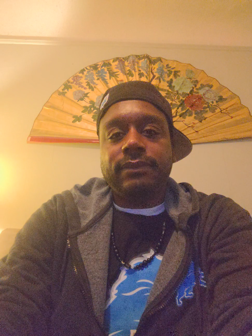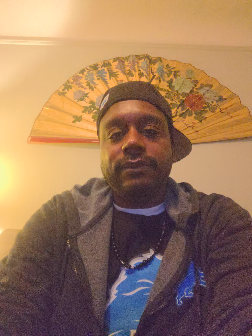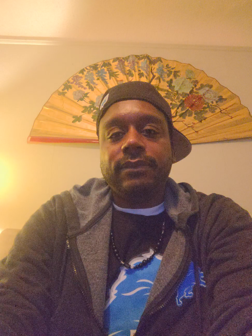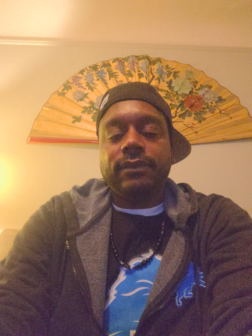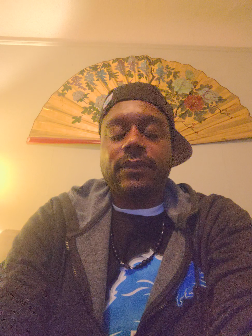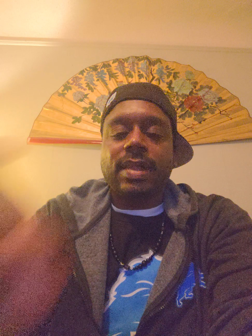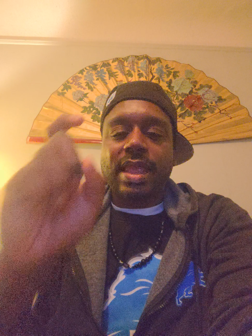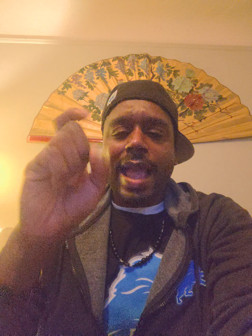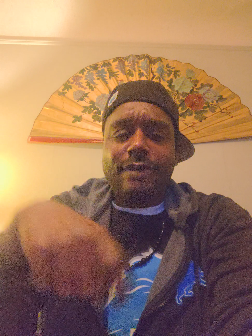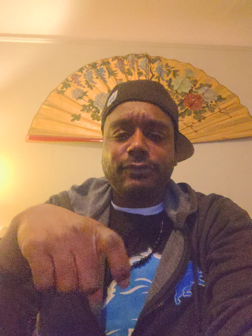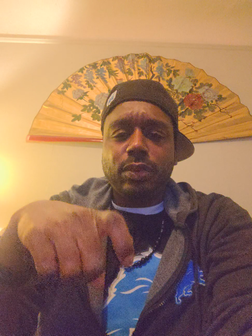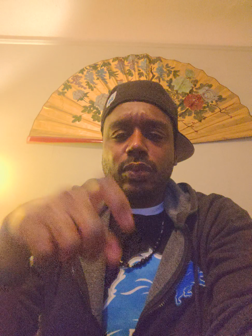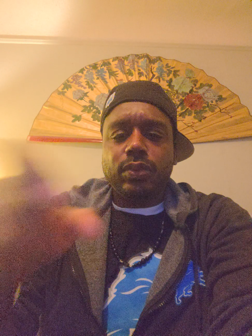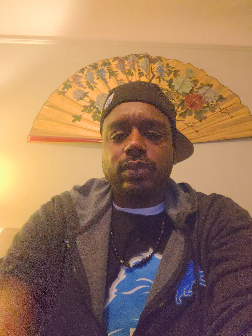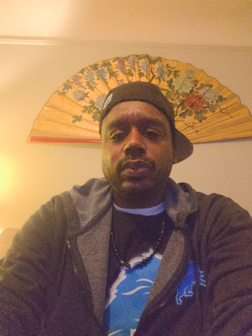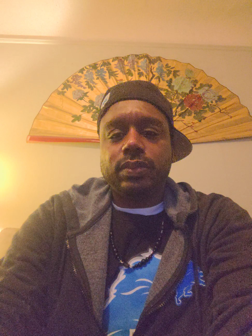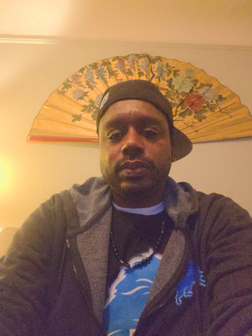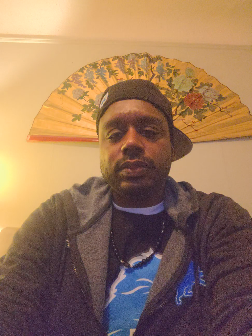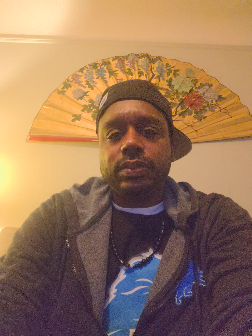have to